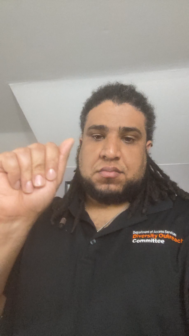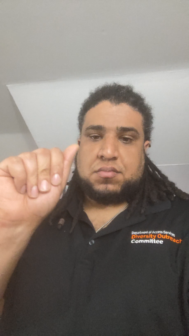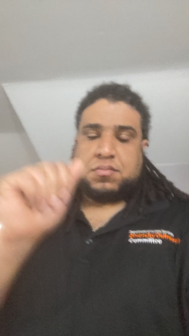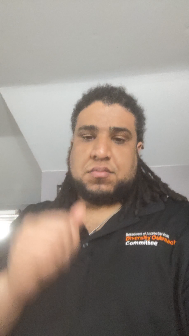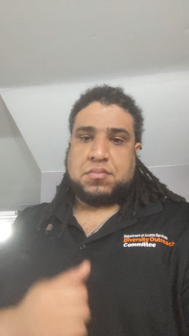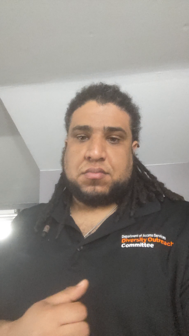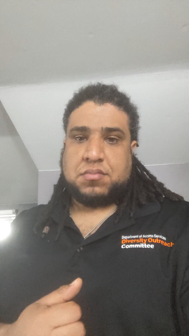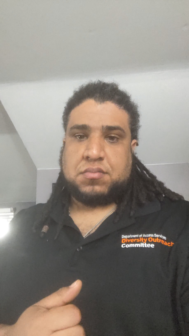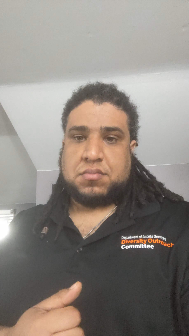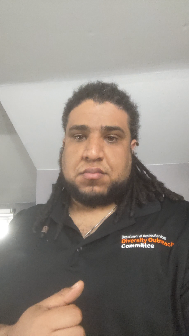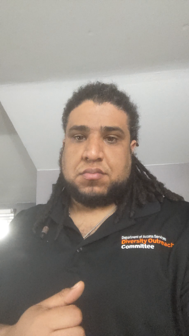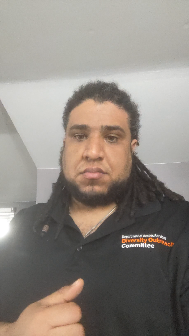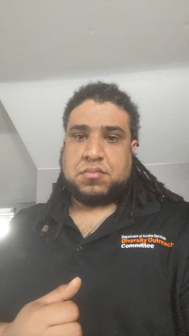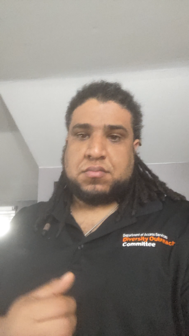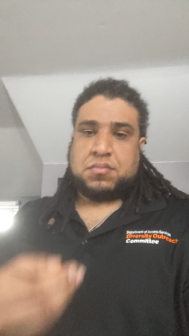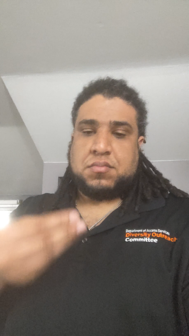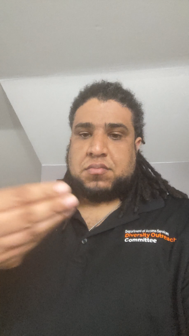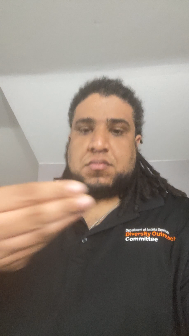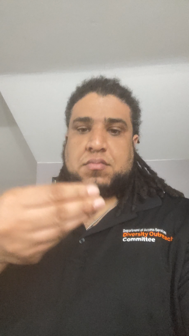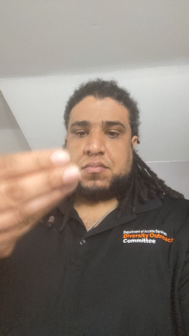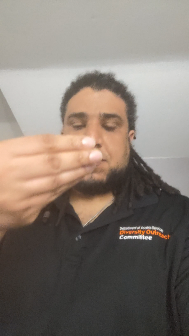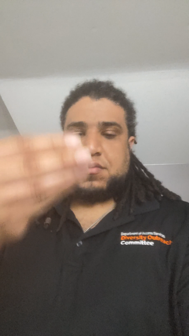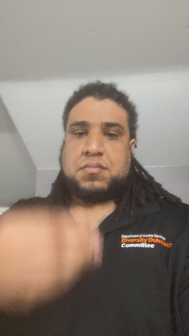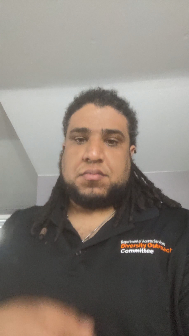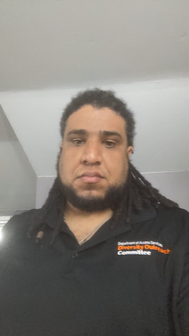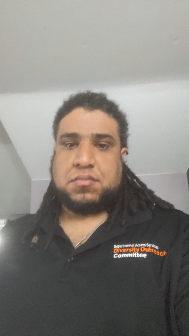shopping